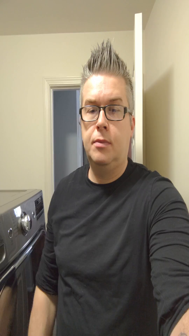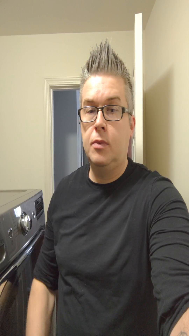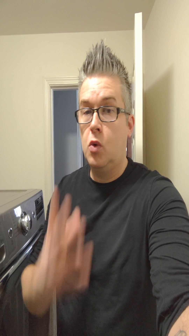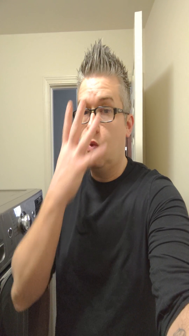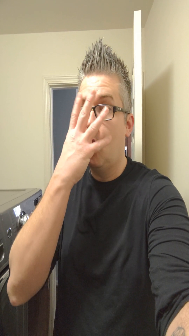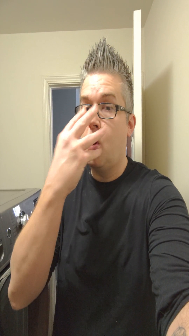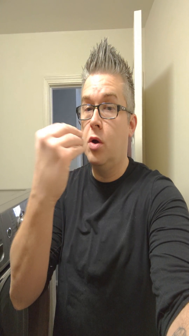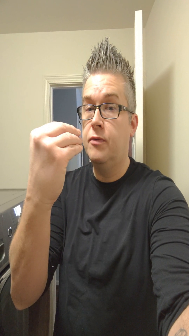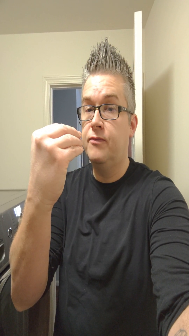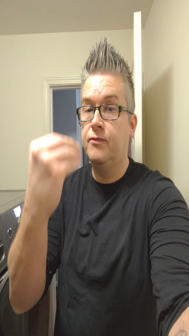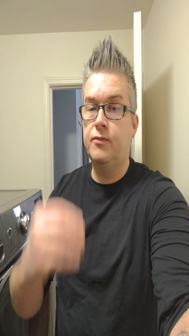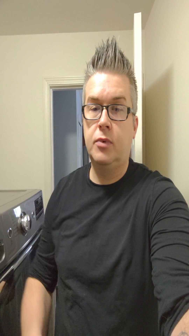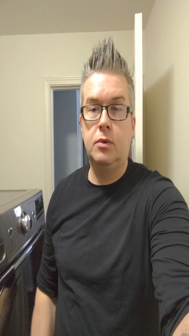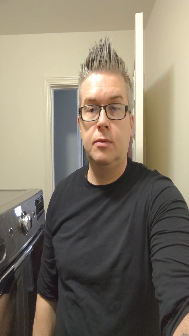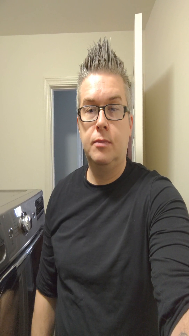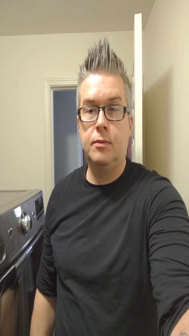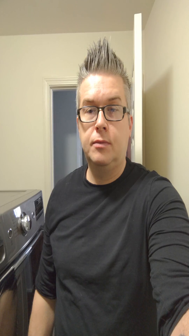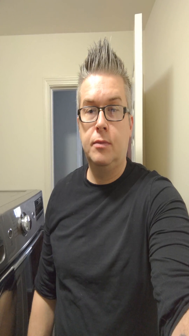wolf